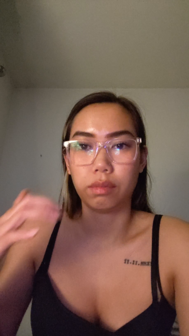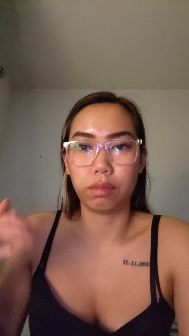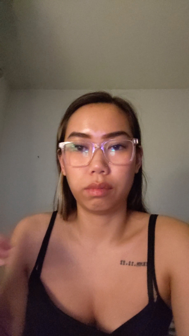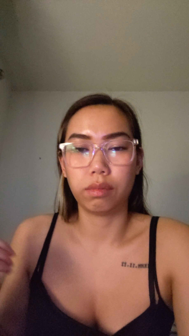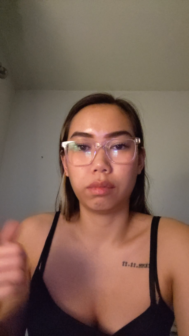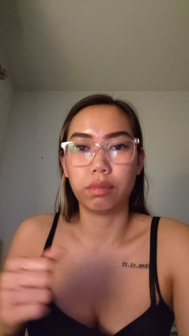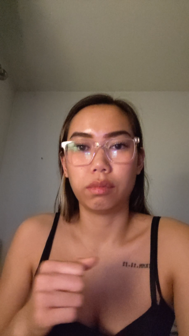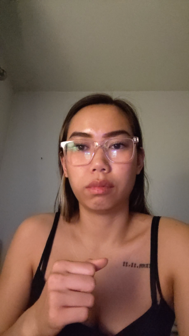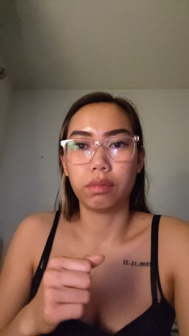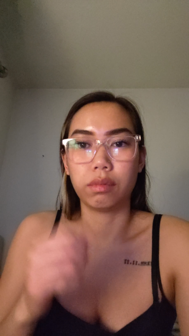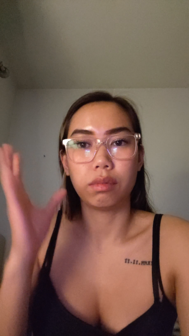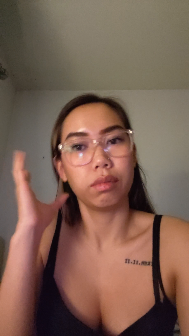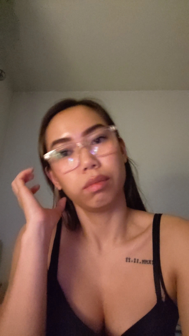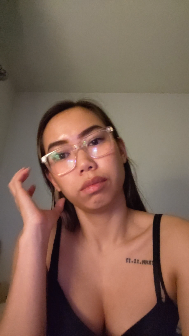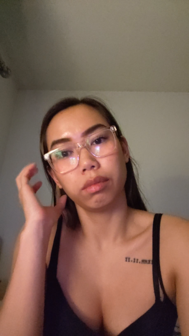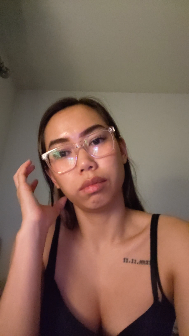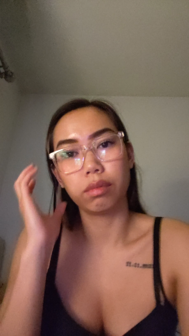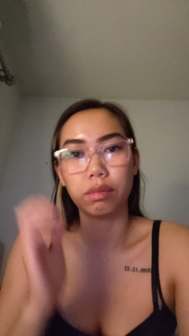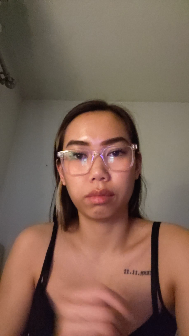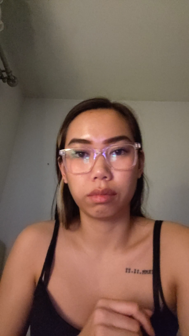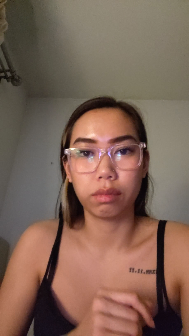pillow